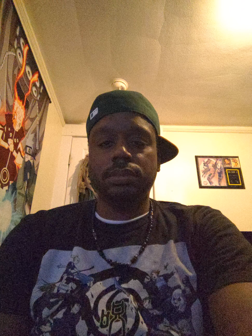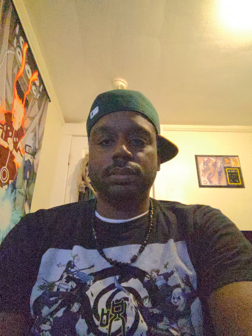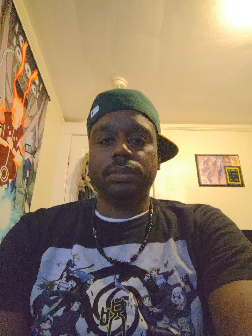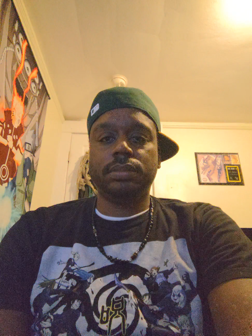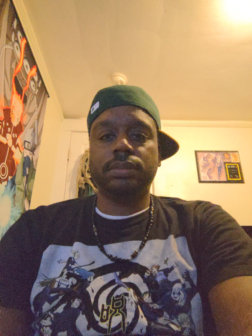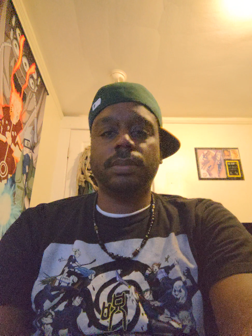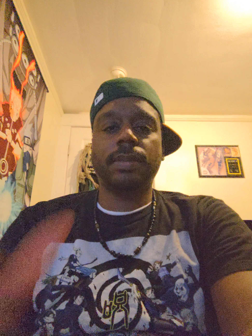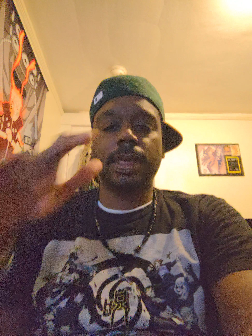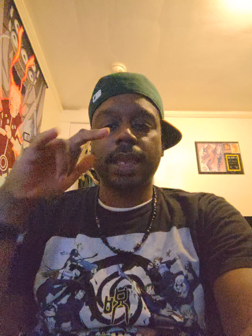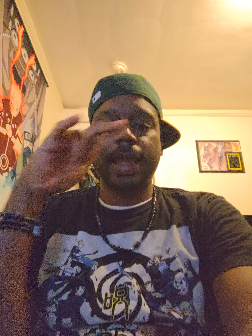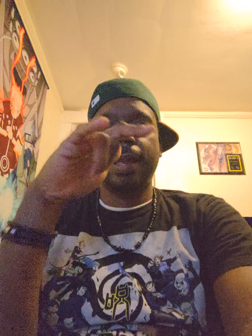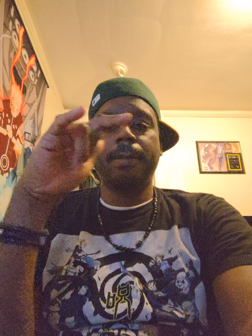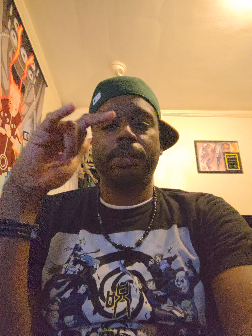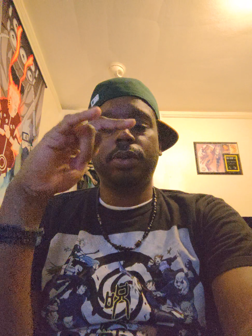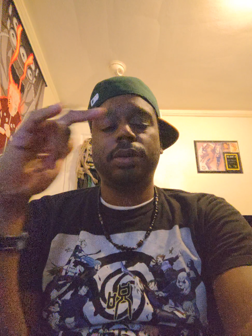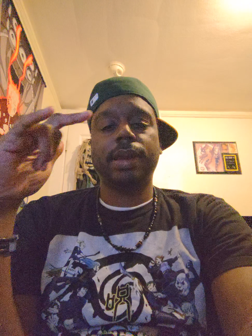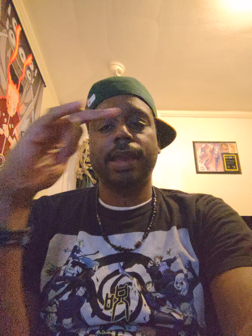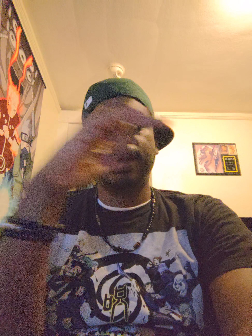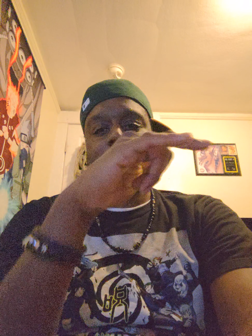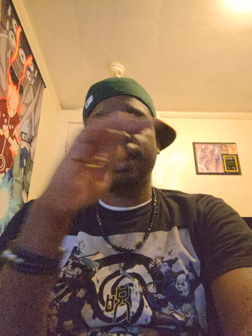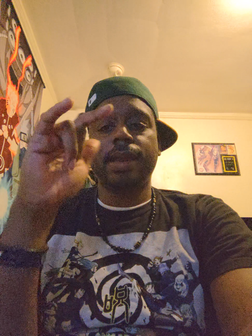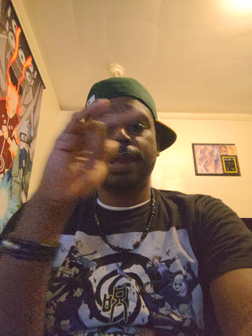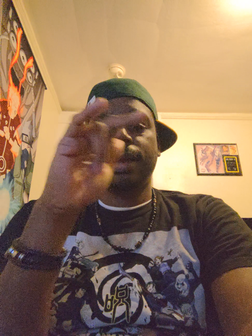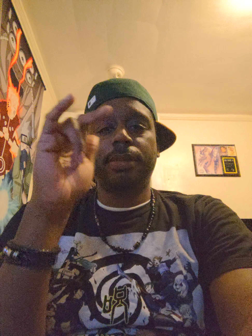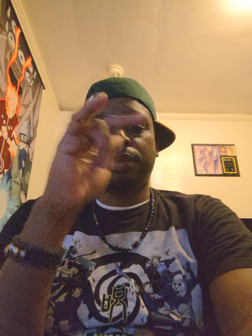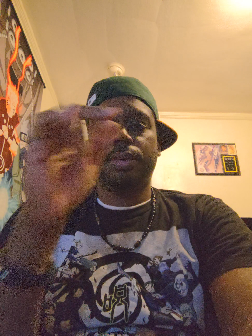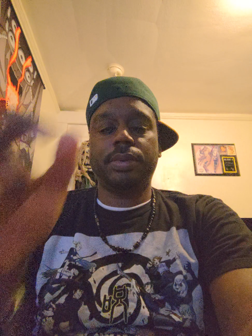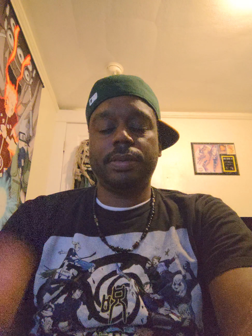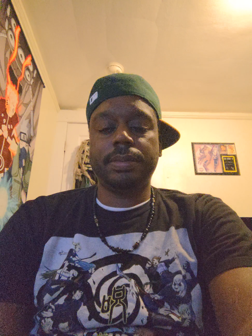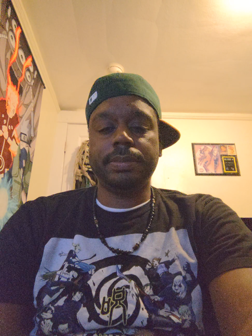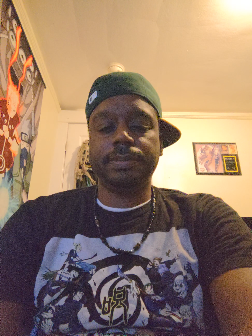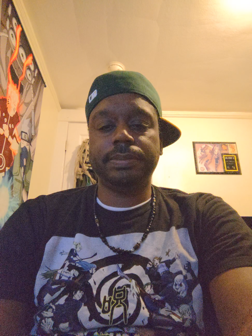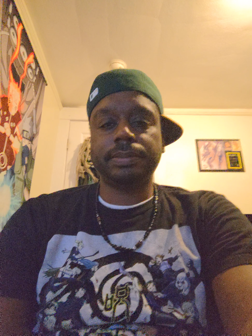airplane